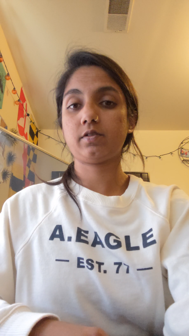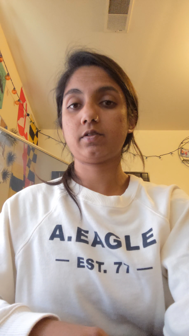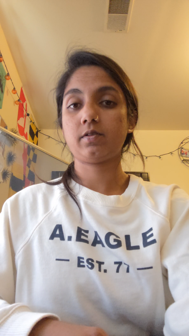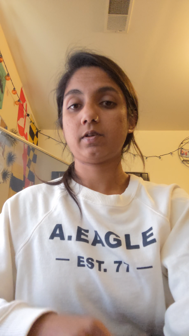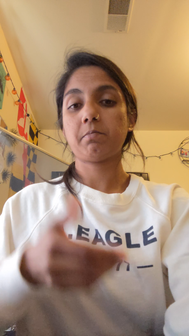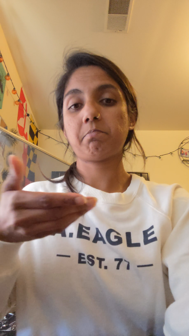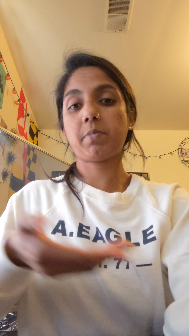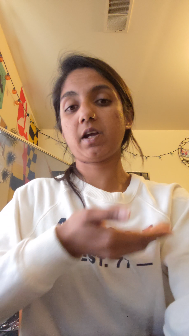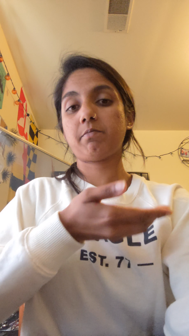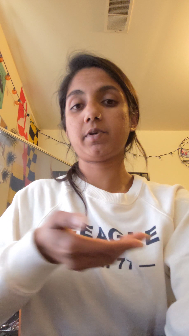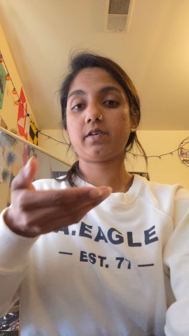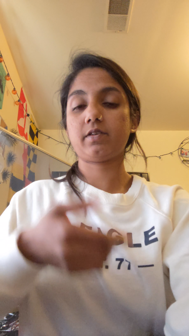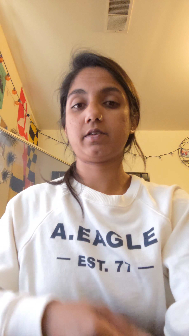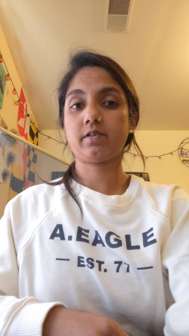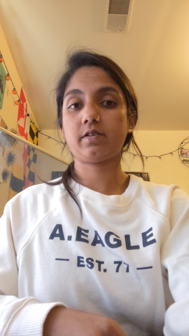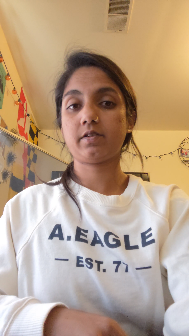baby